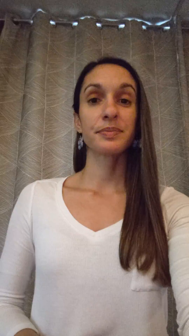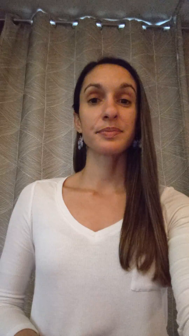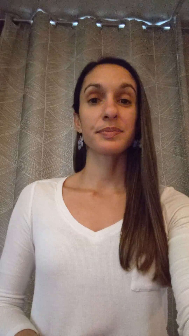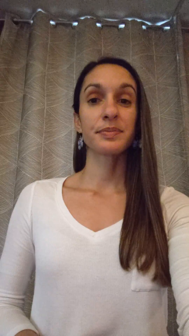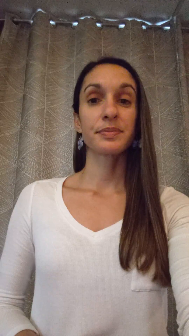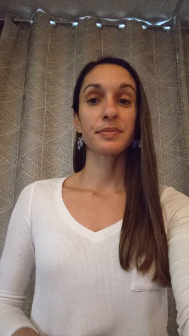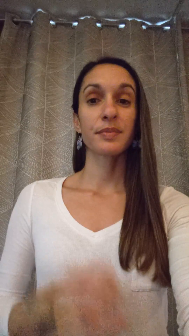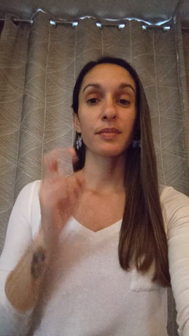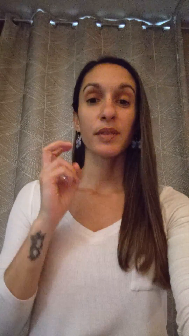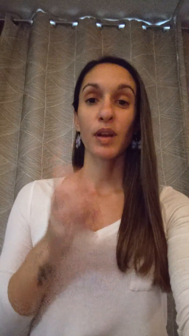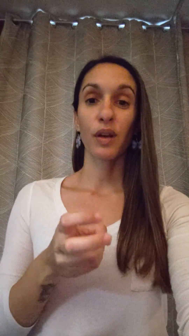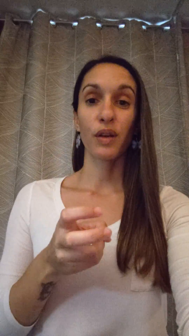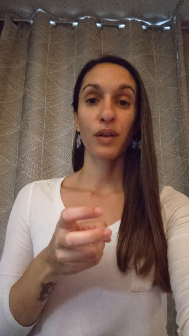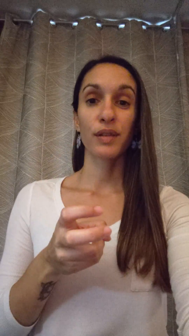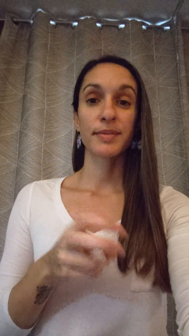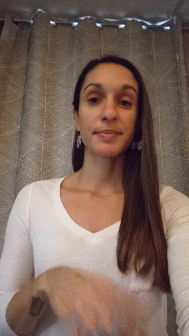hard